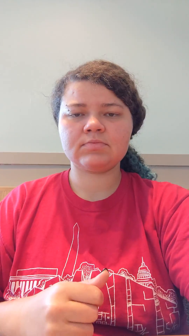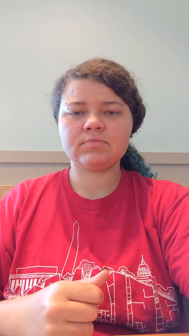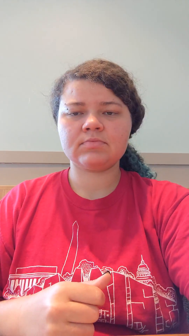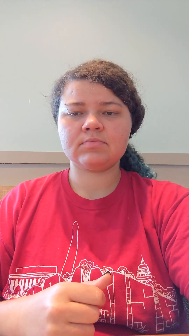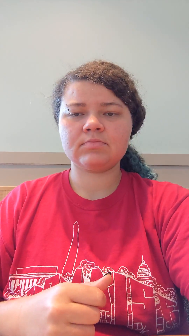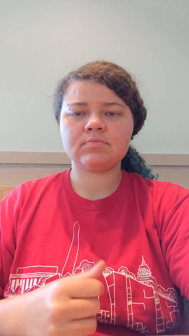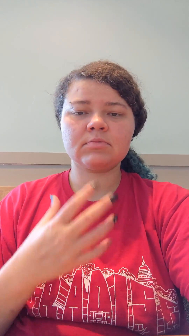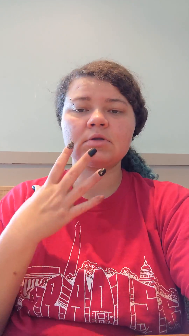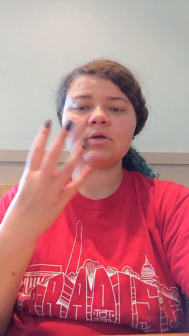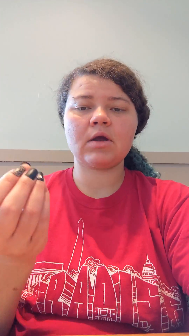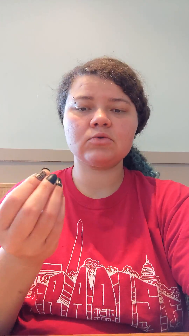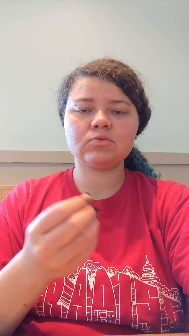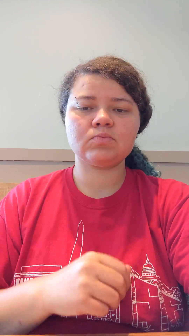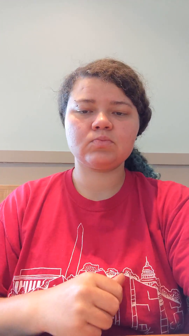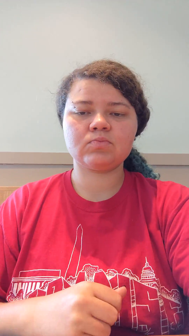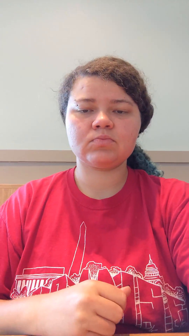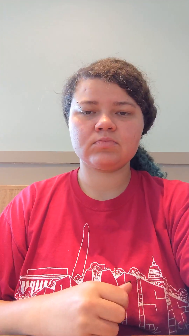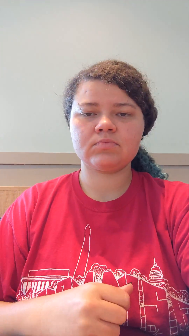got to